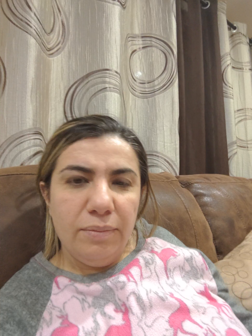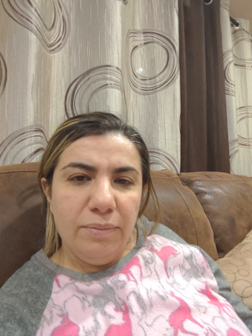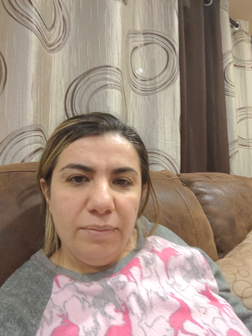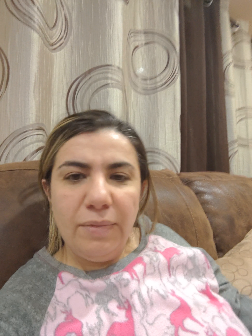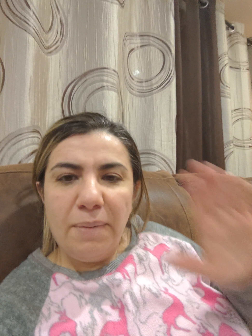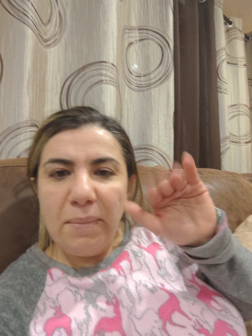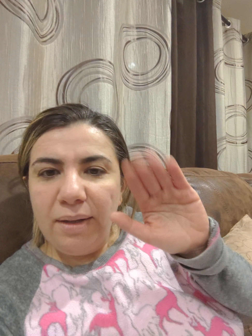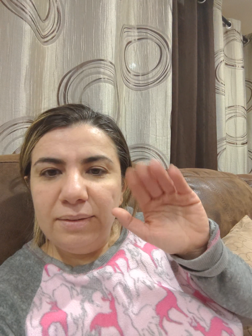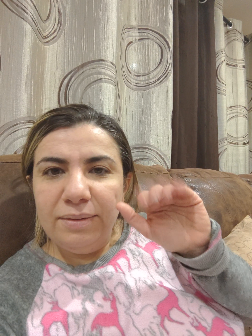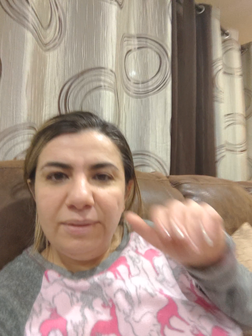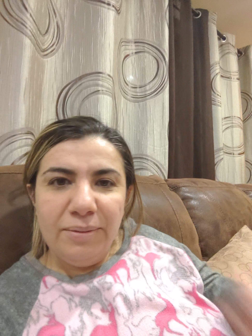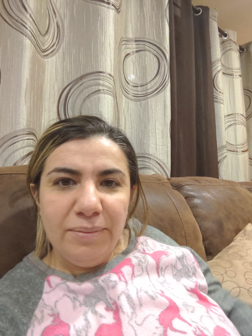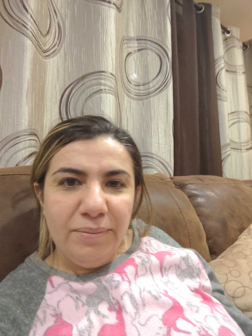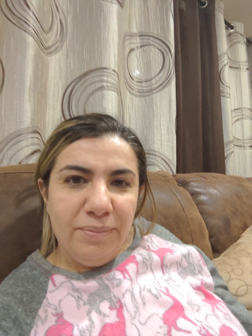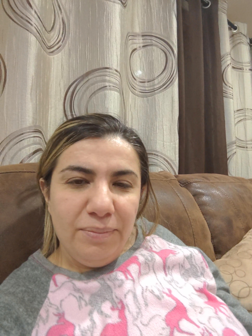bye